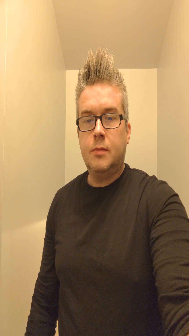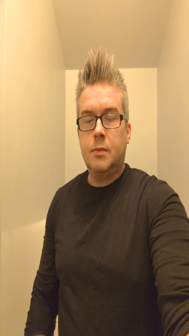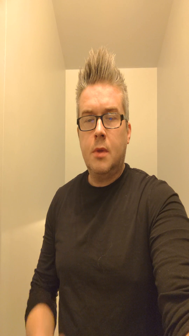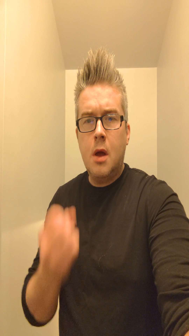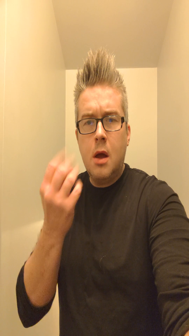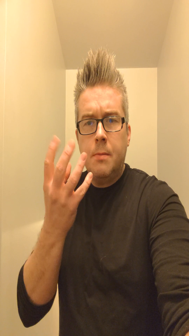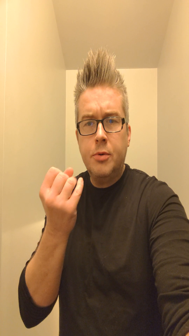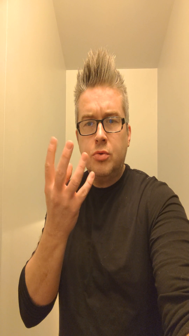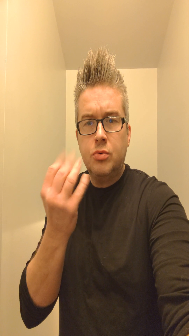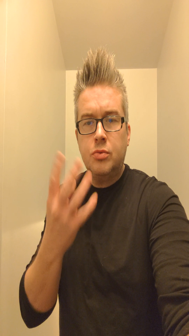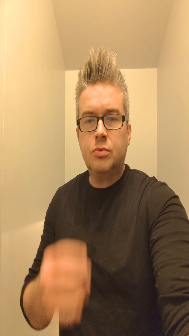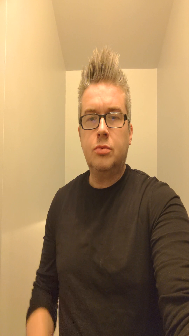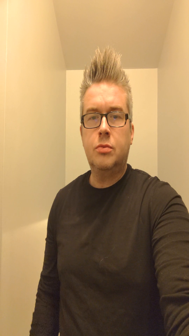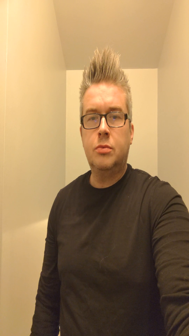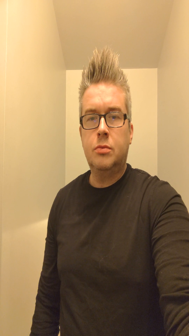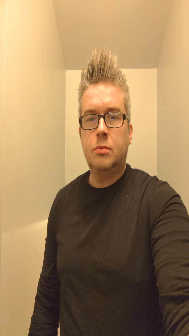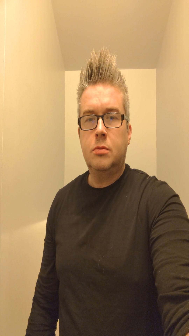many